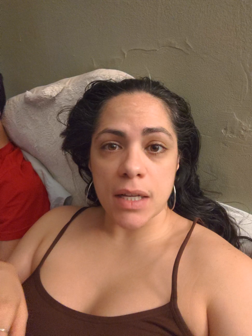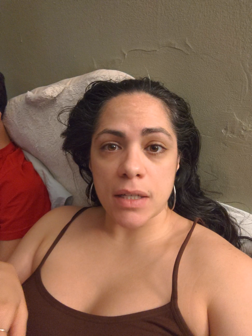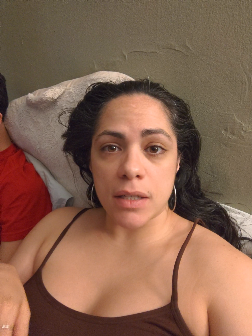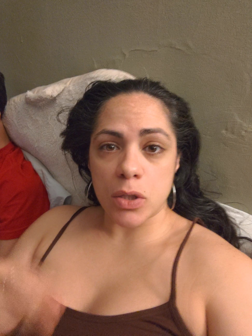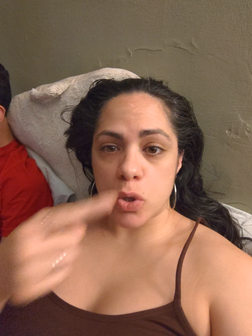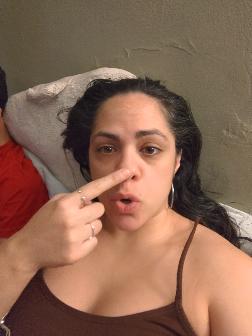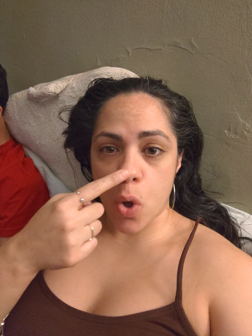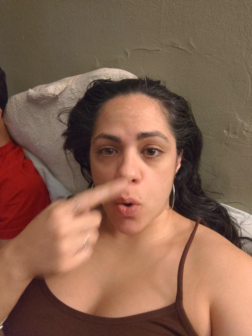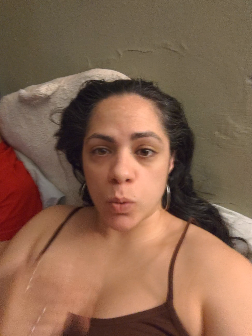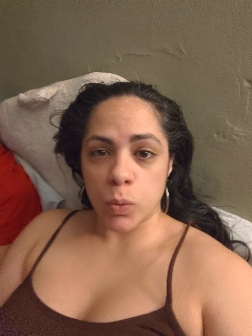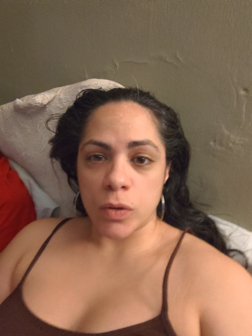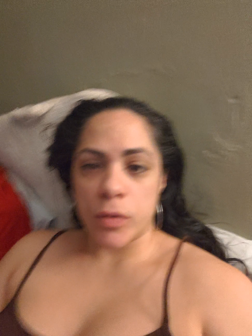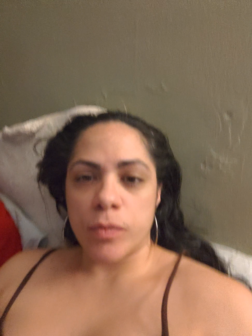nose